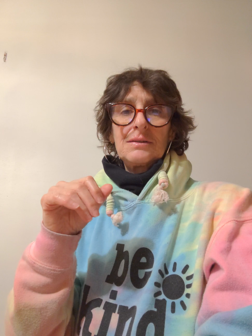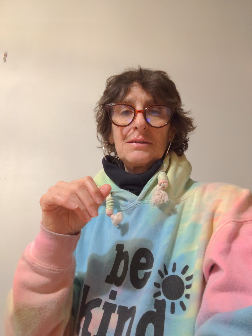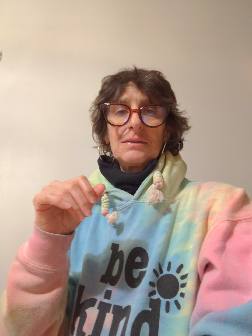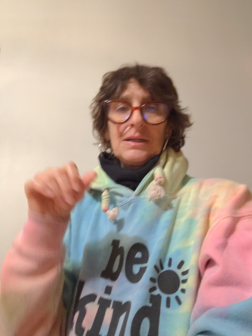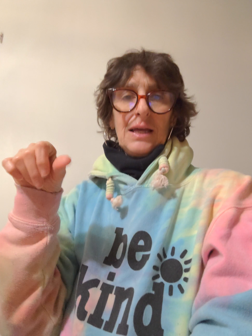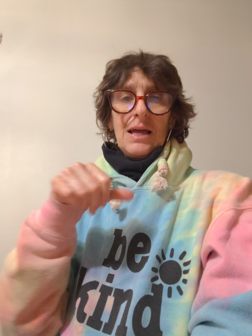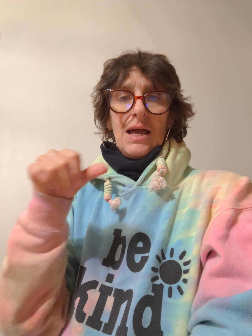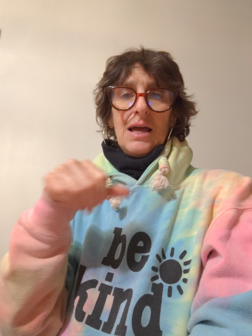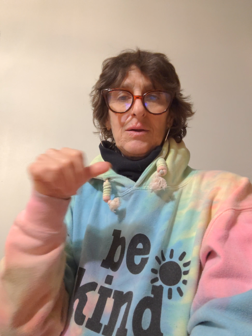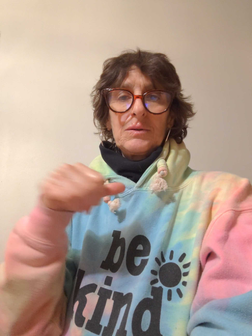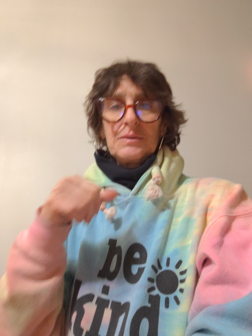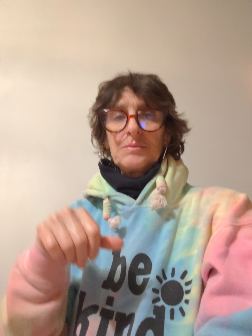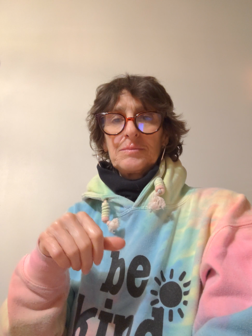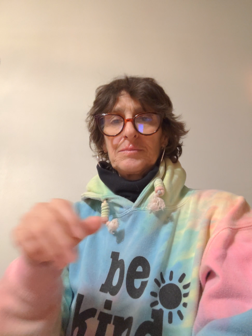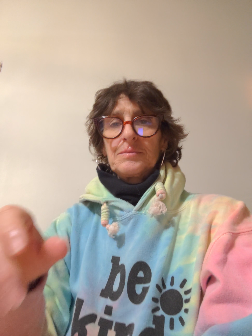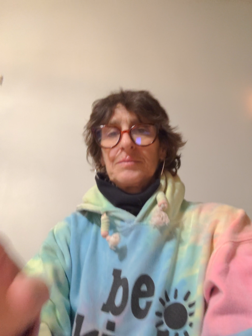carrot